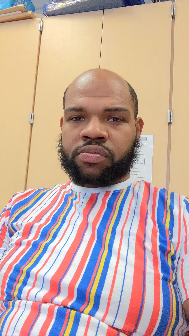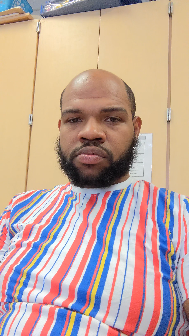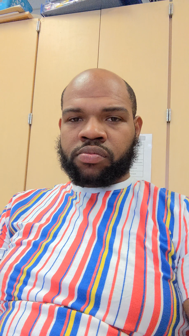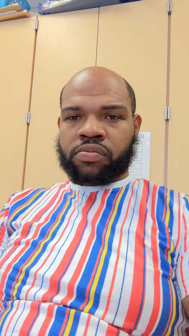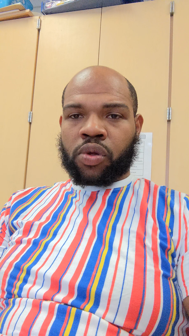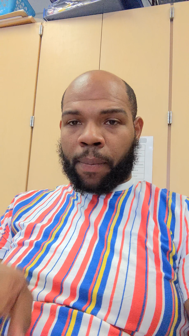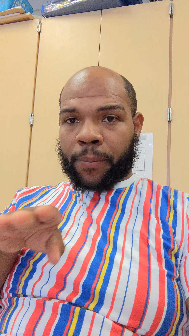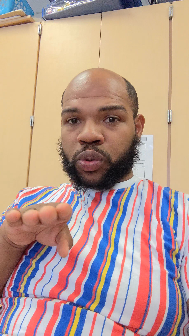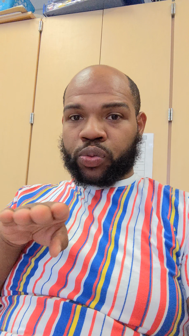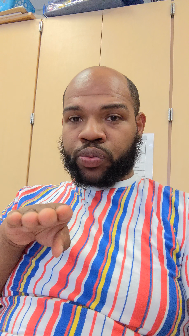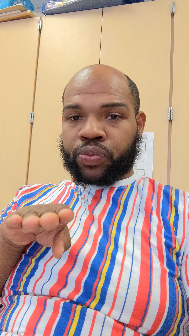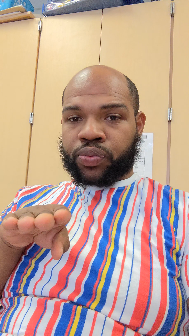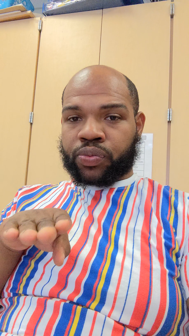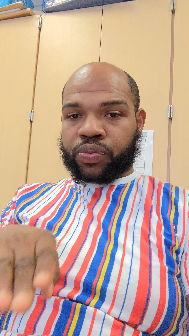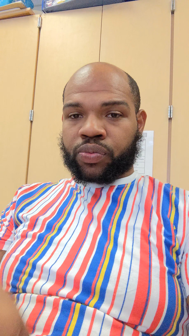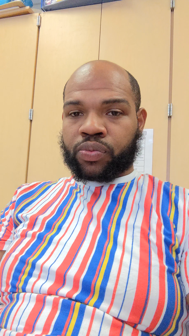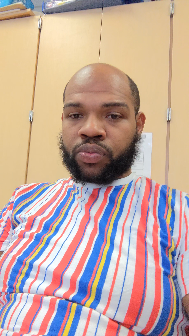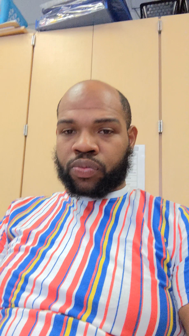boots